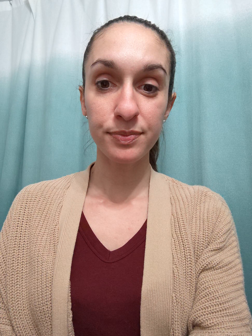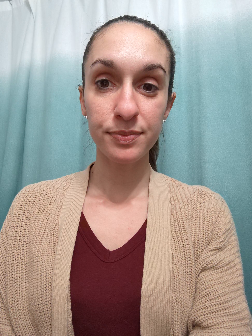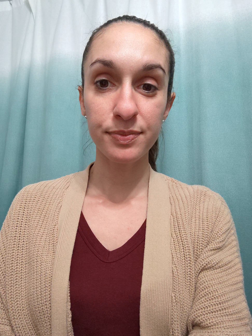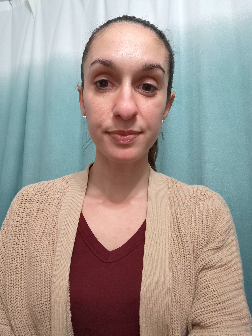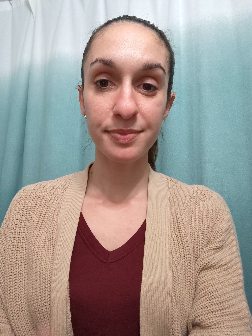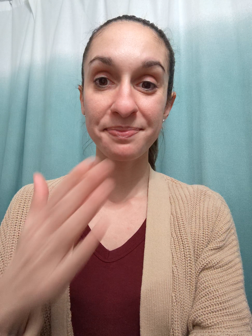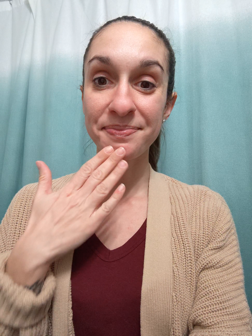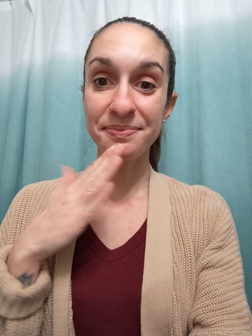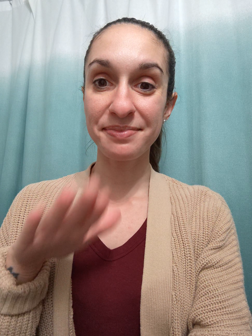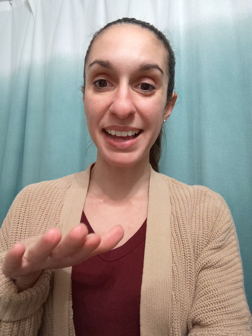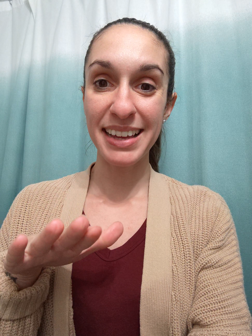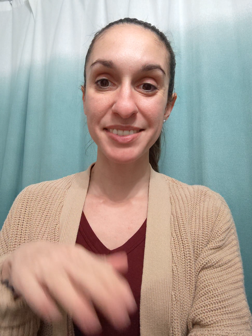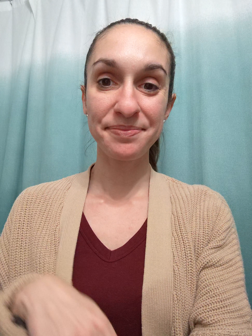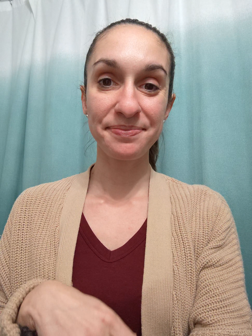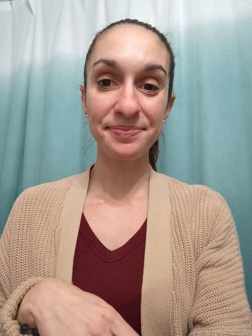bad